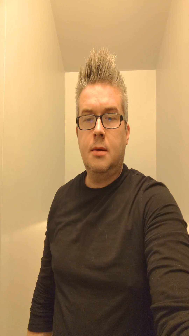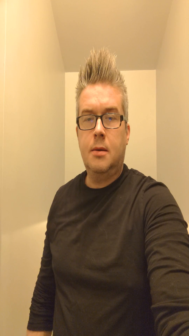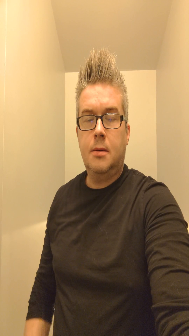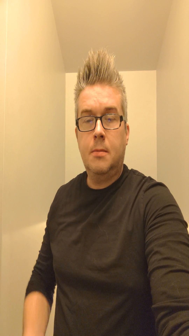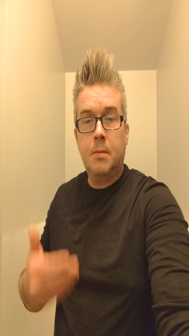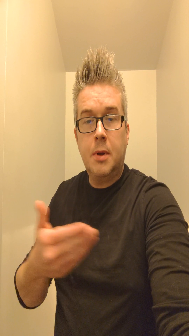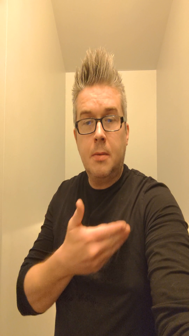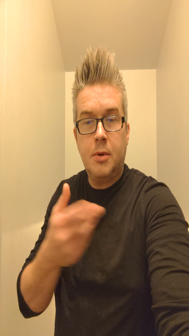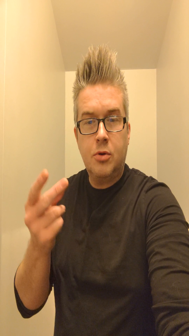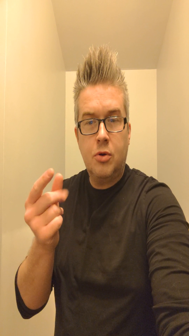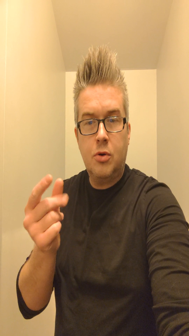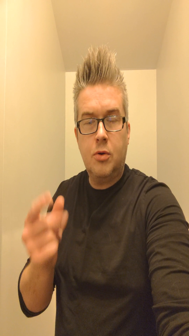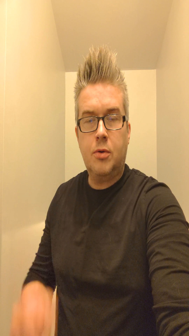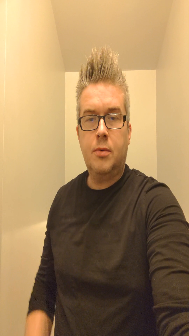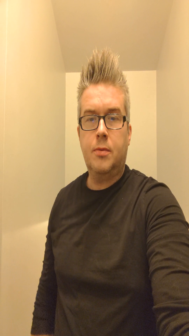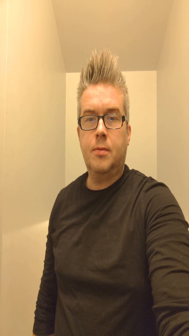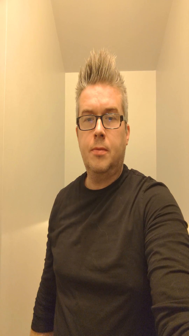puppy